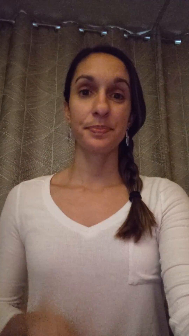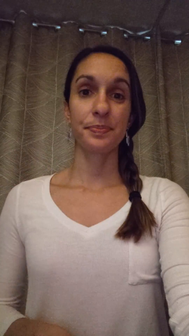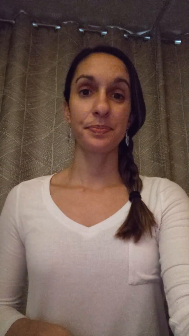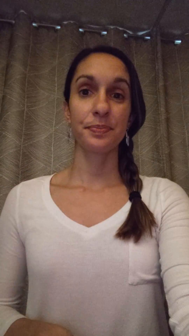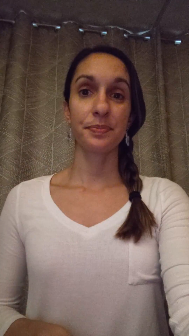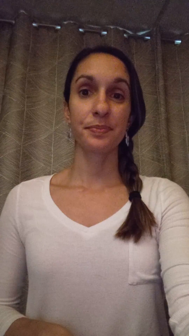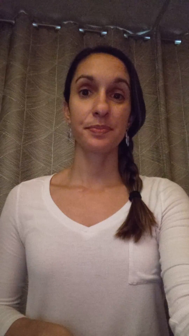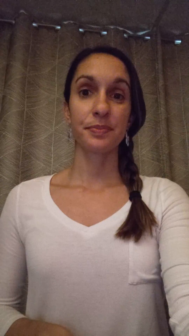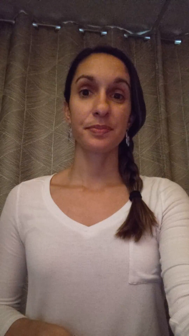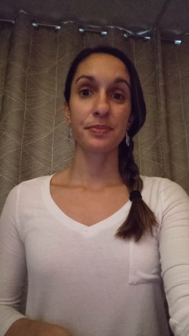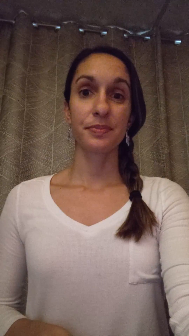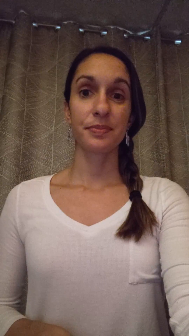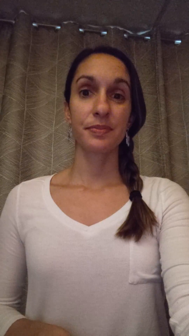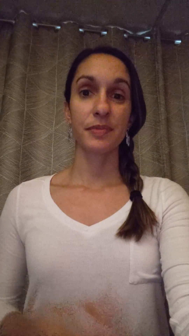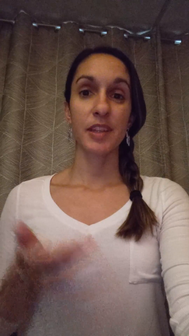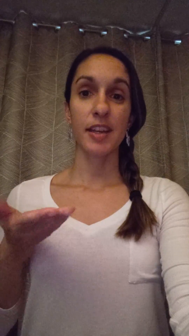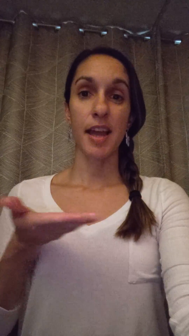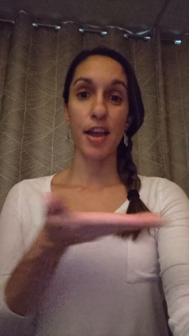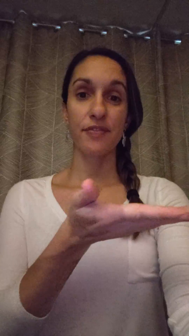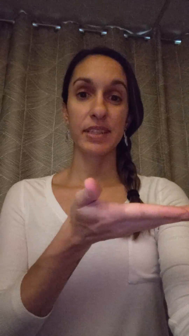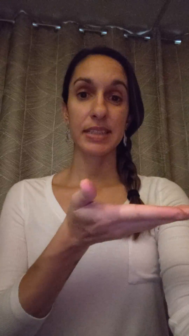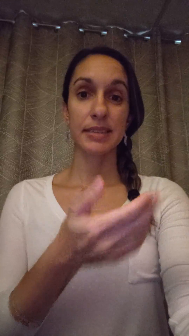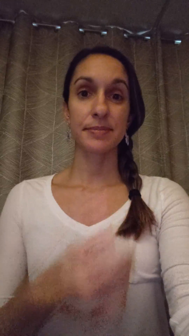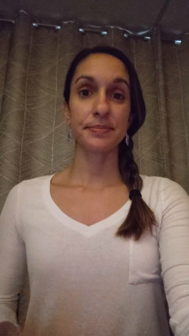oven